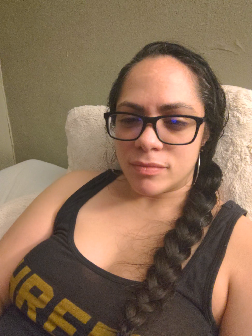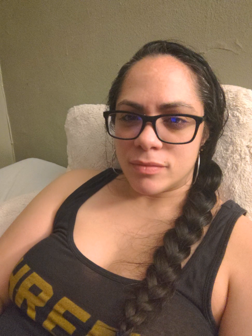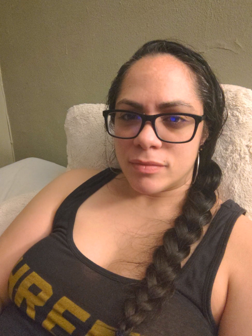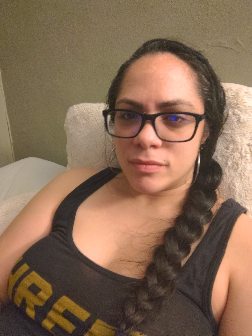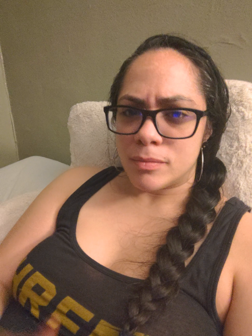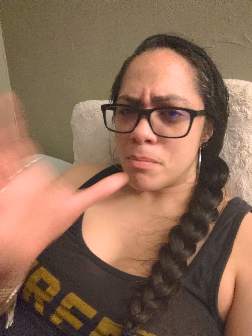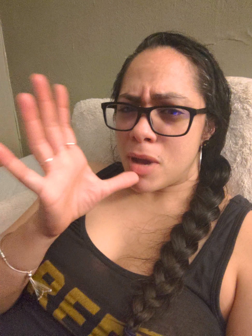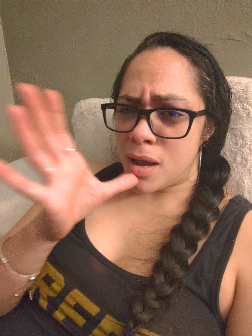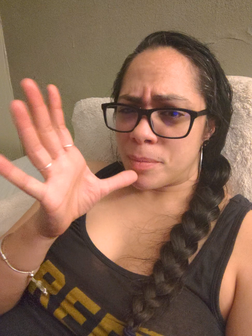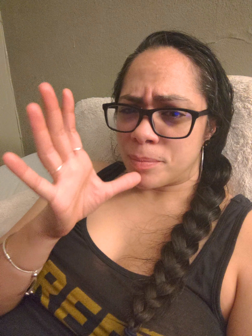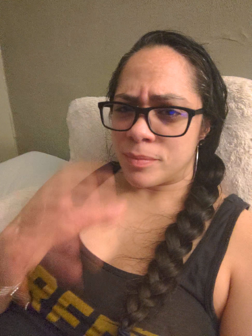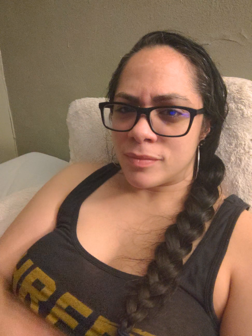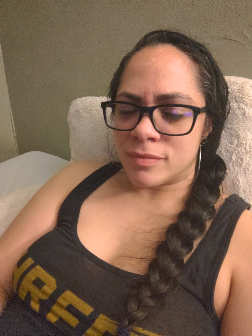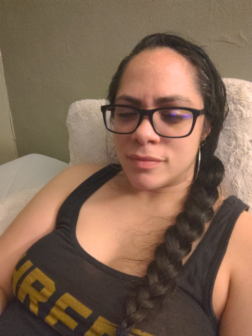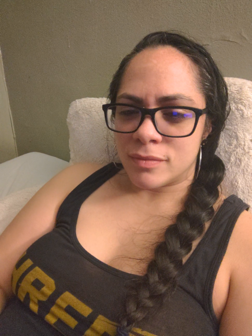mom